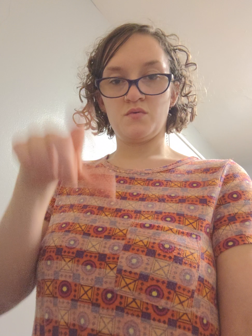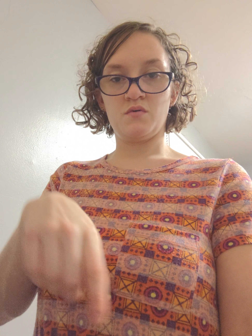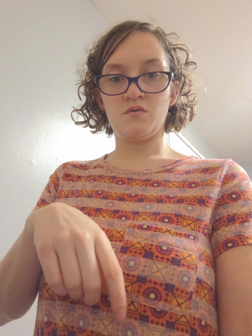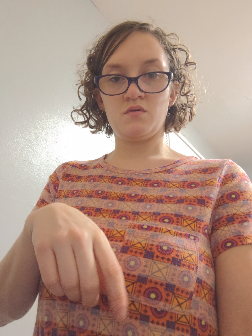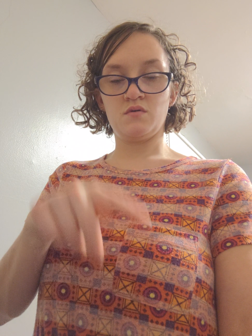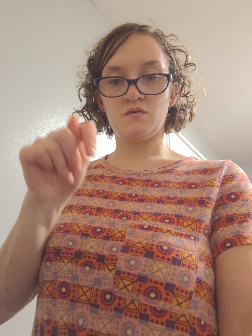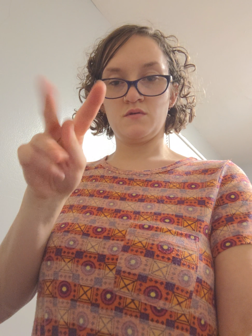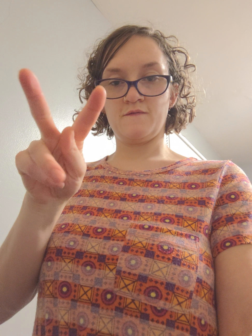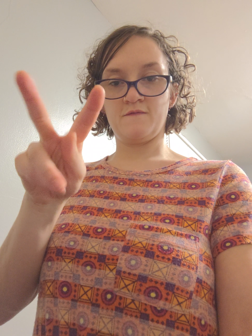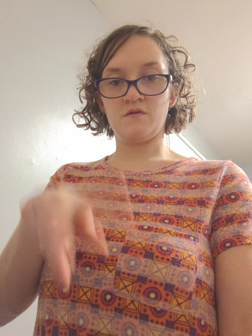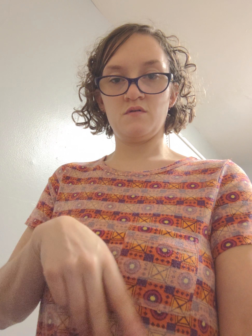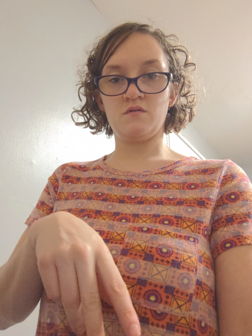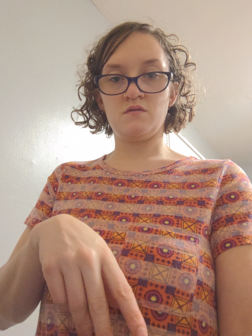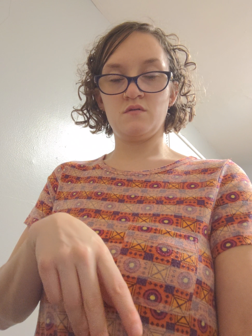TV